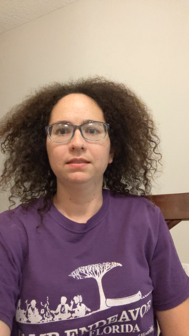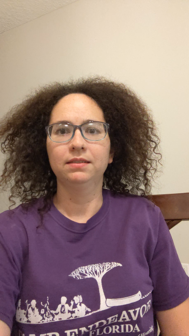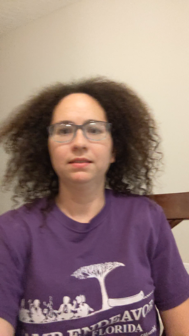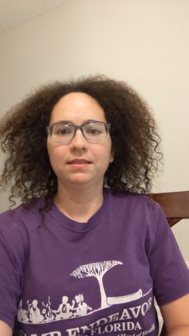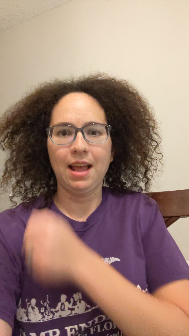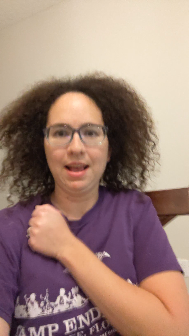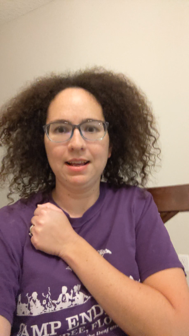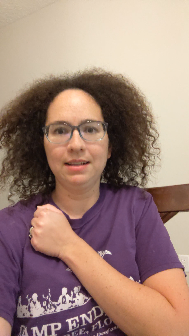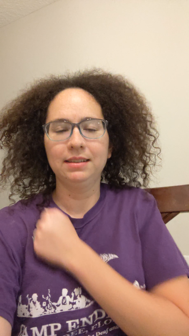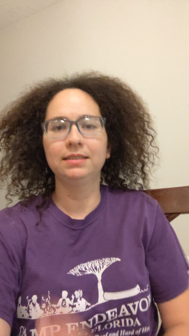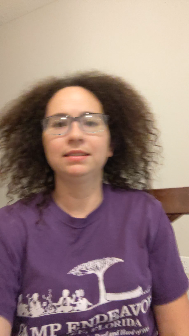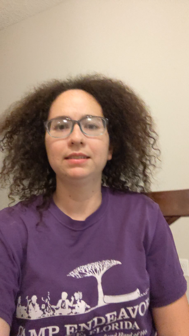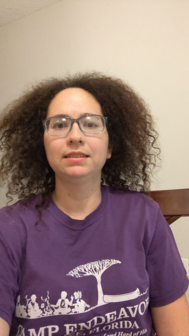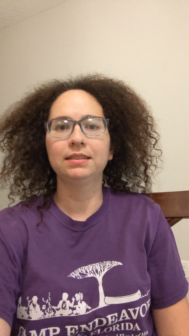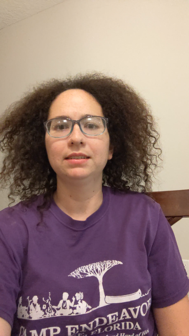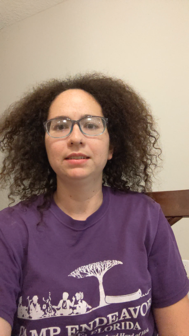love